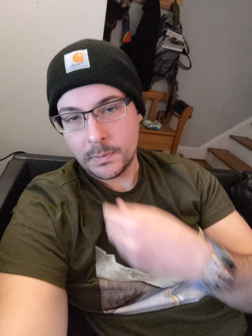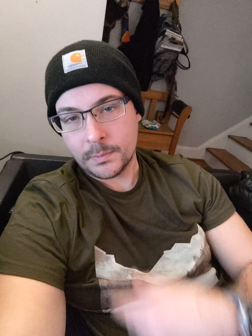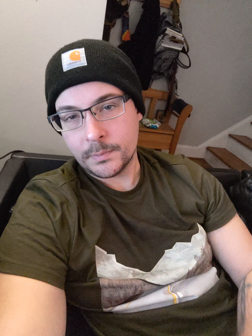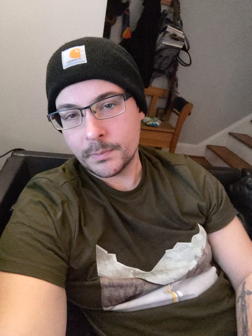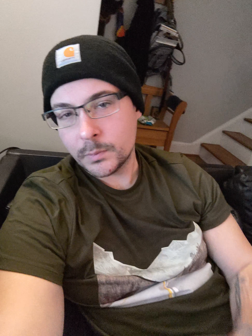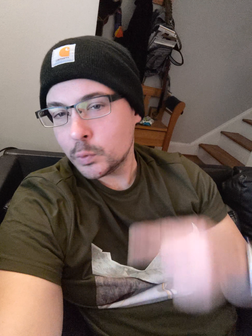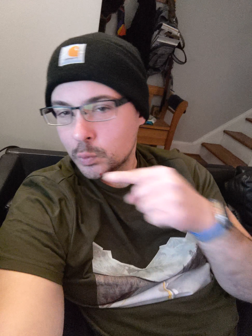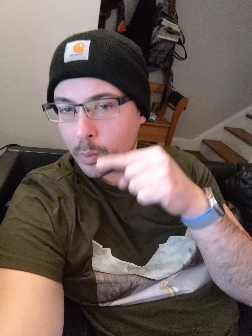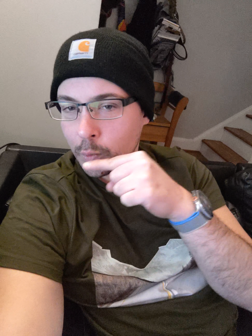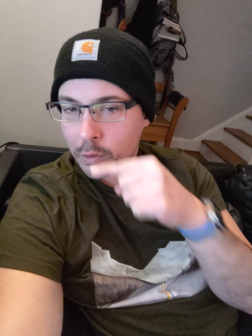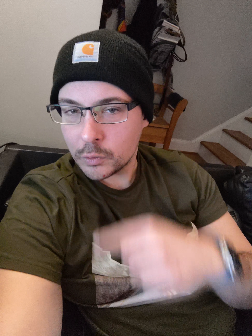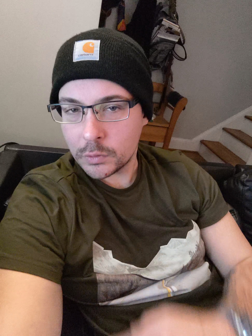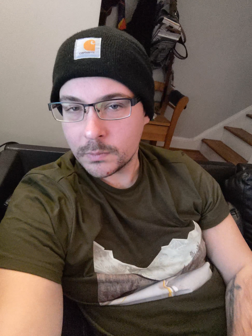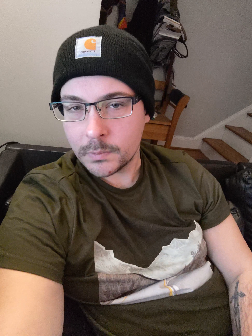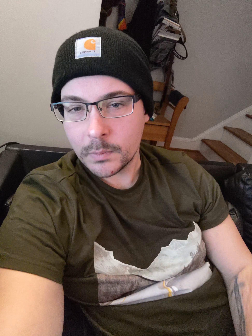toothbrush